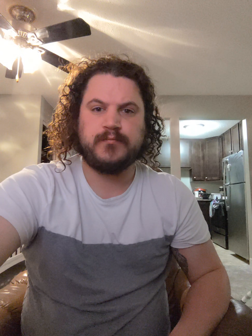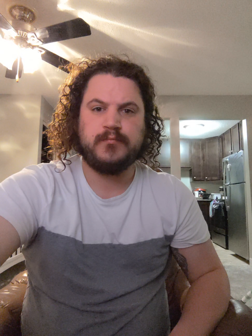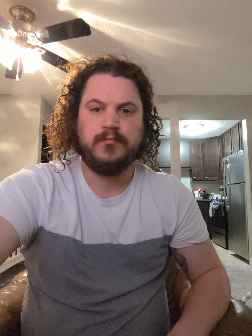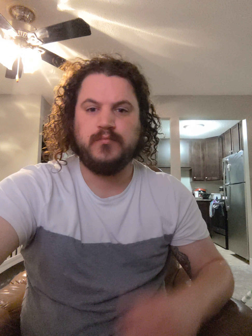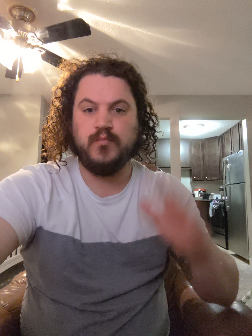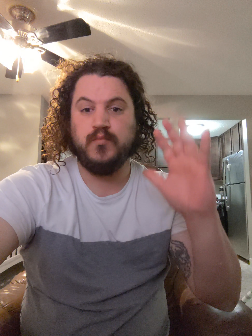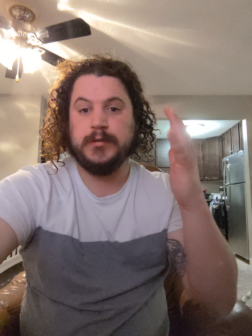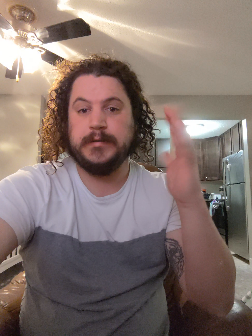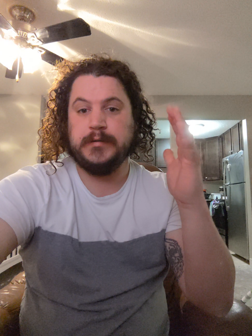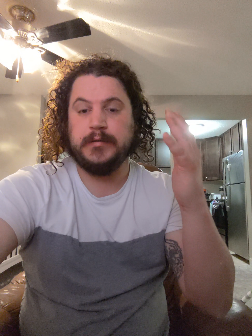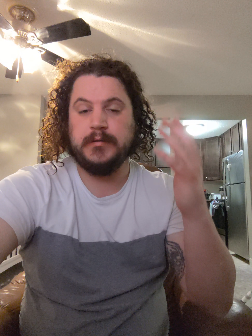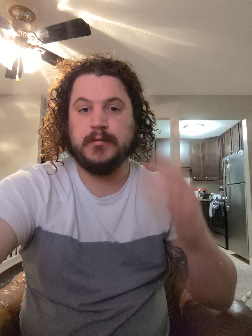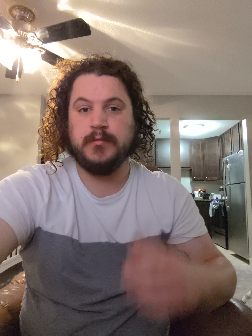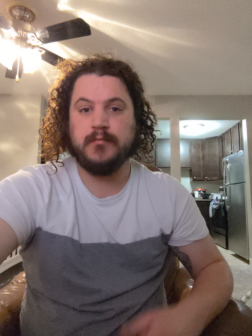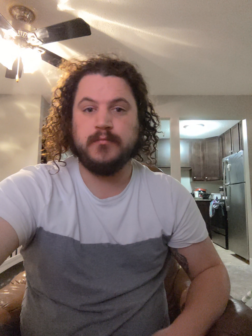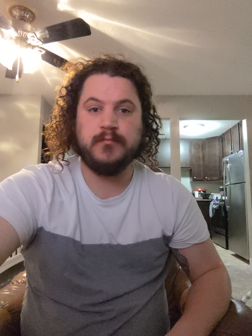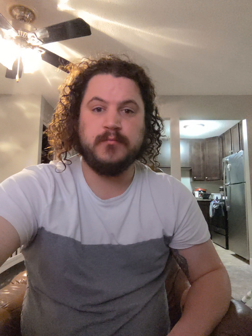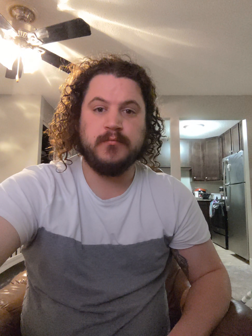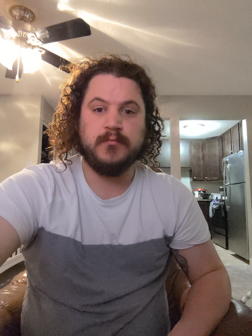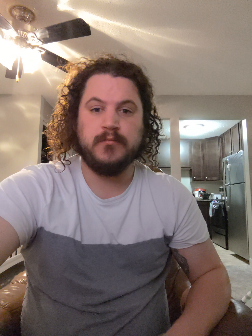tree